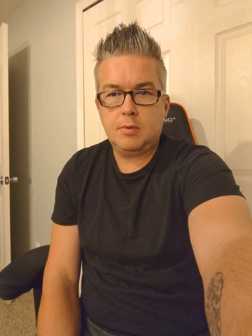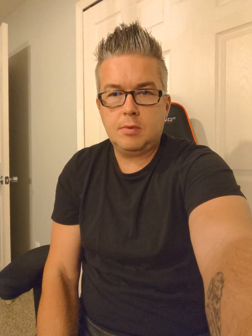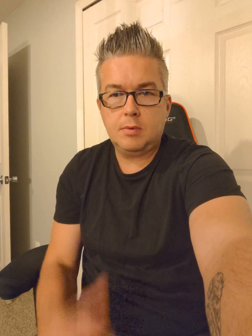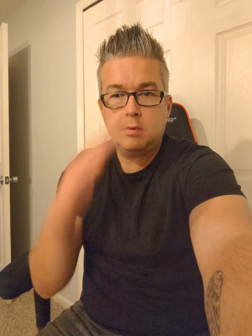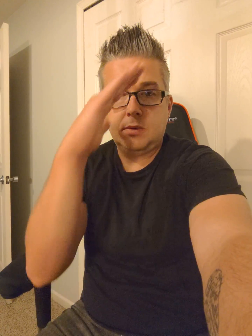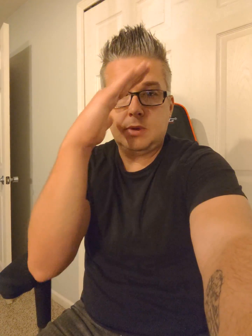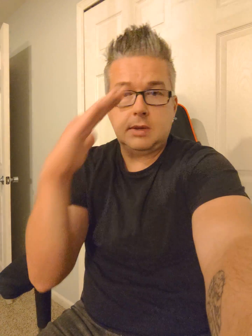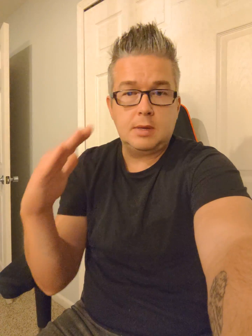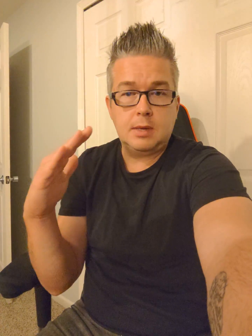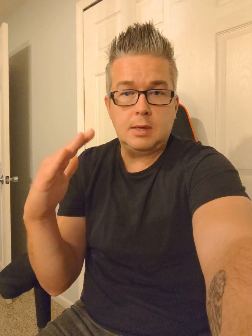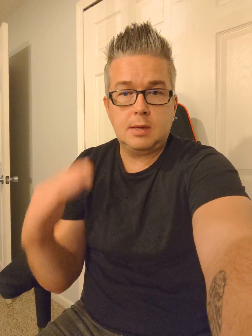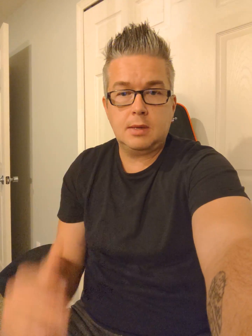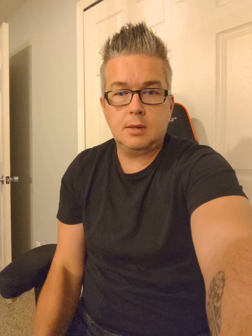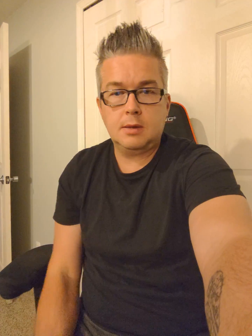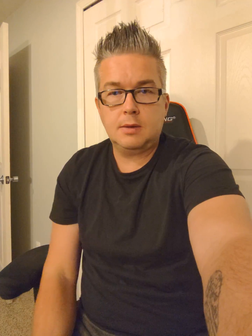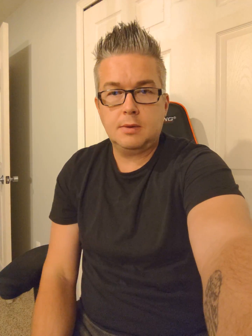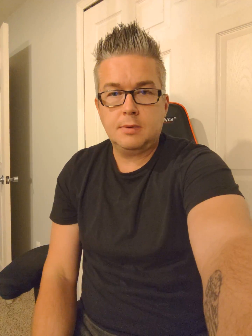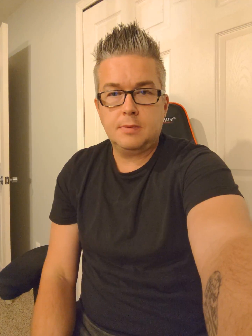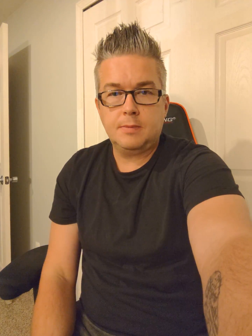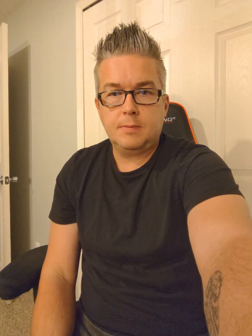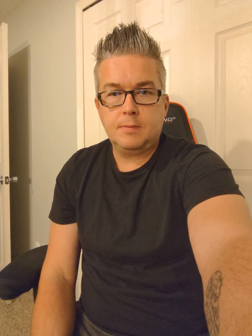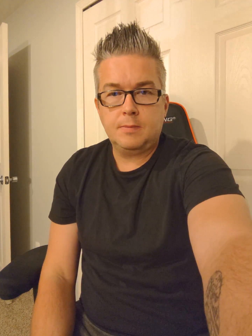roof